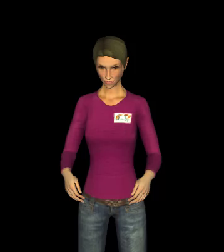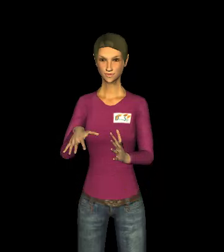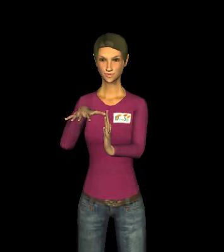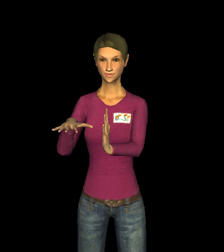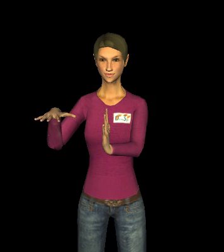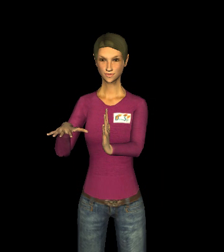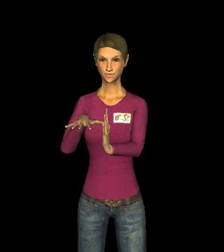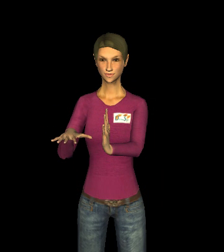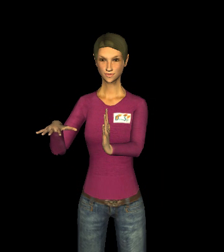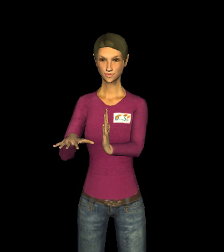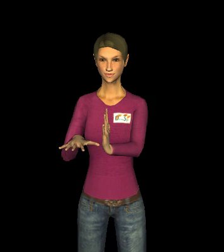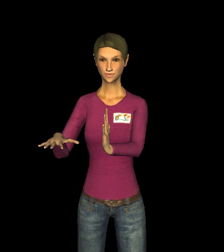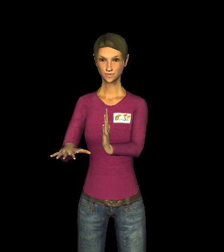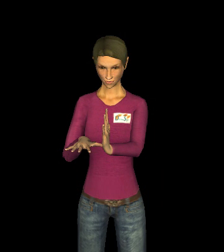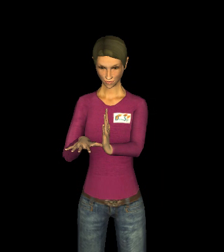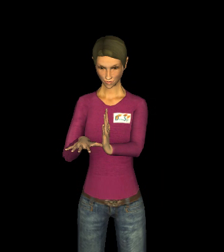خريف